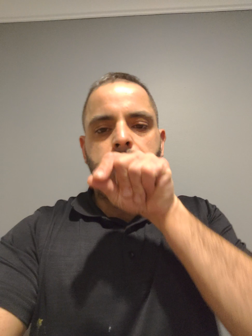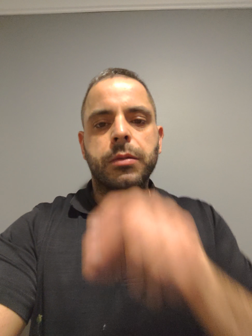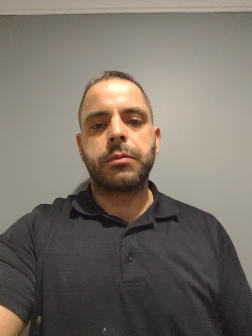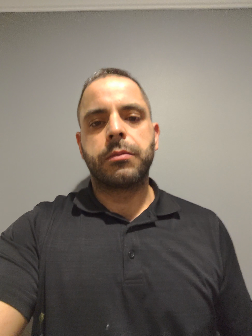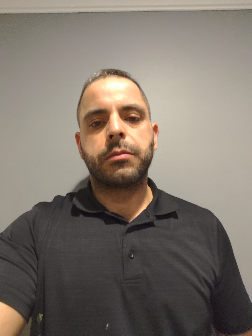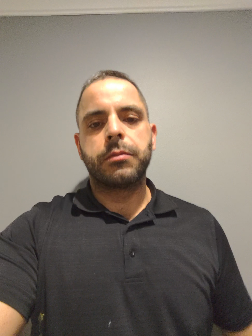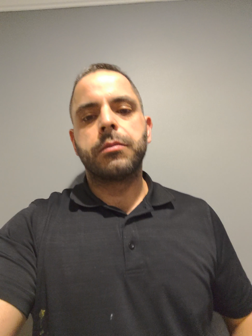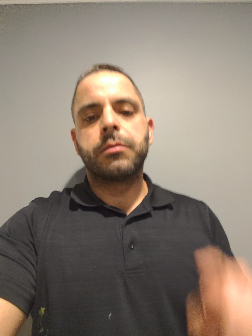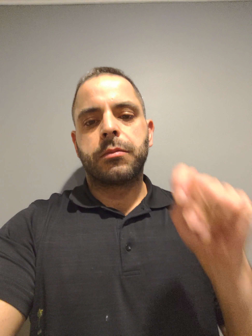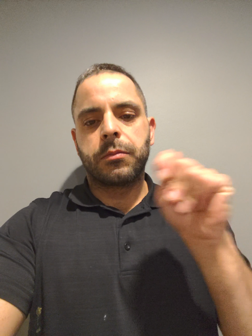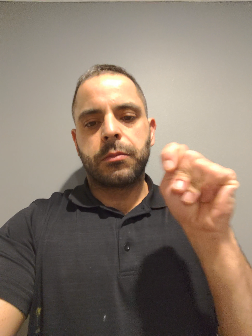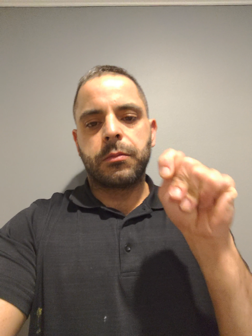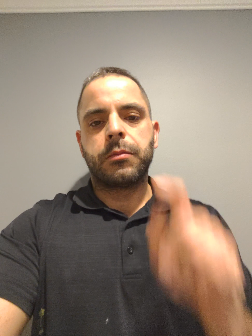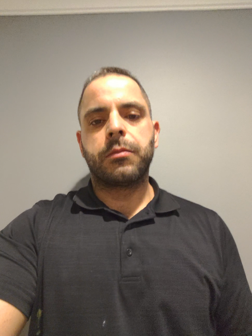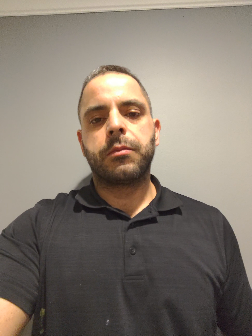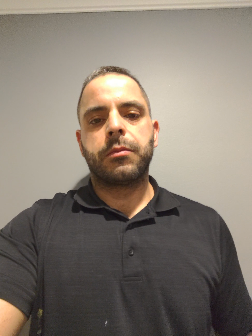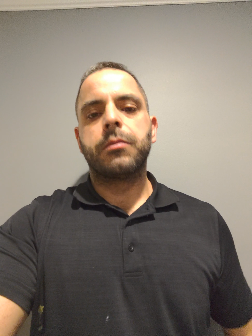potty